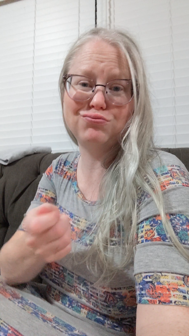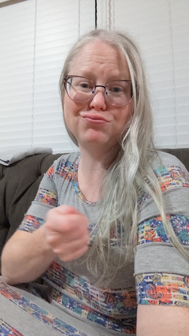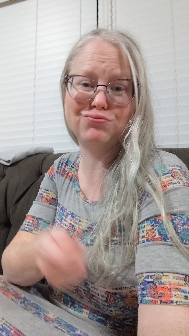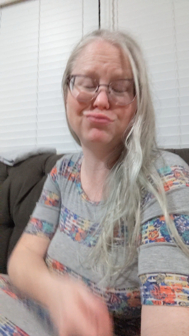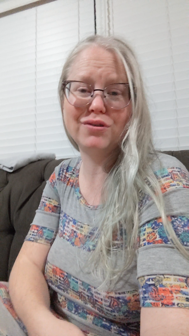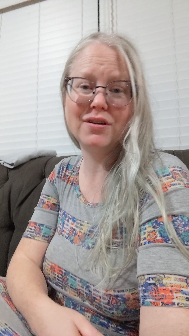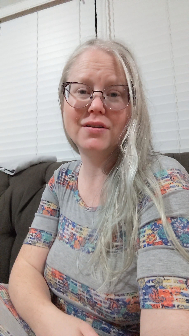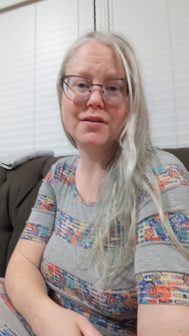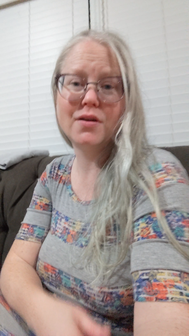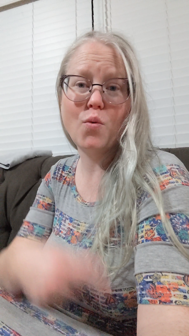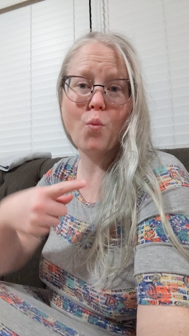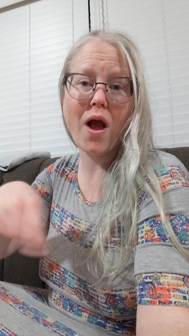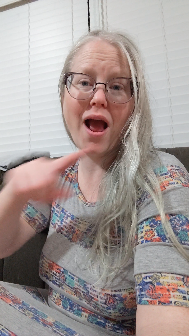around